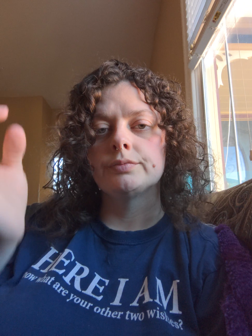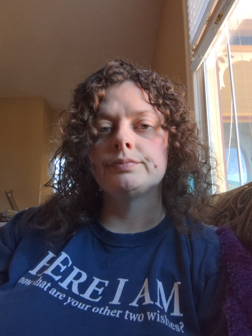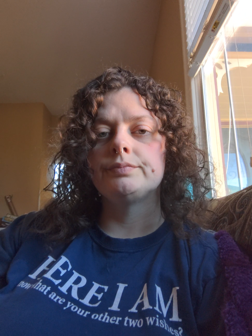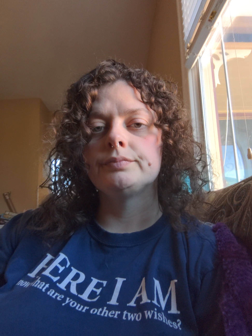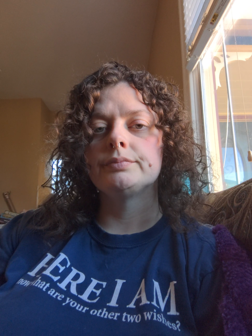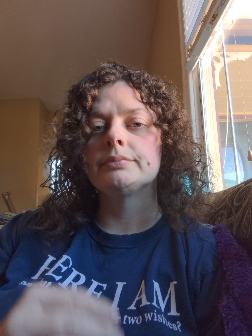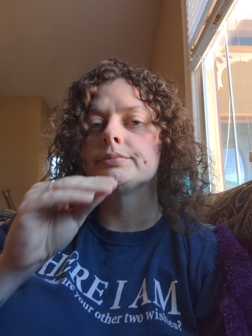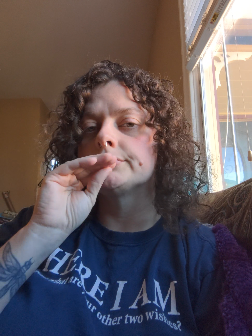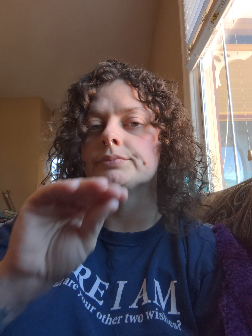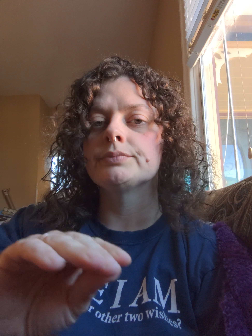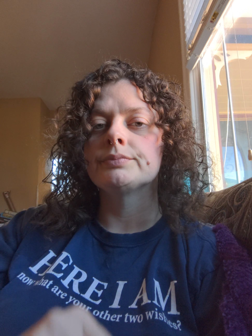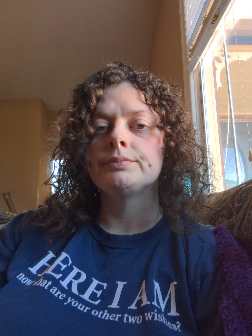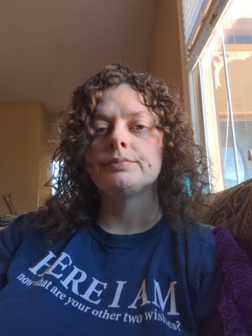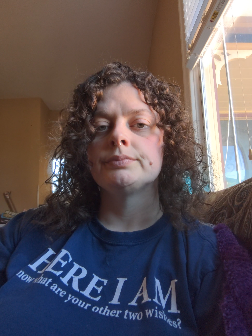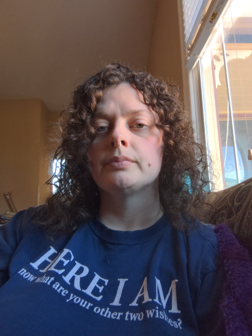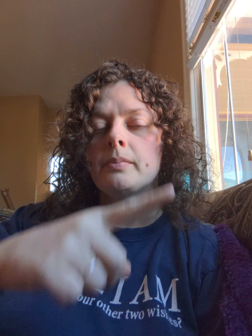kiss